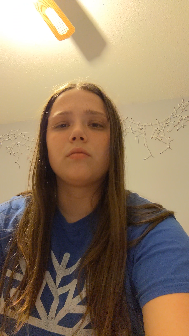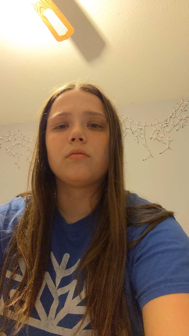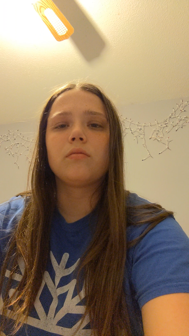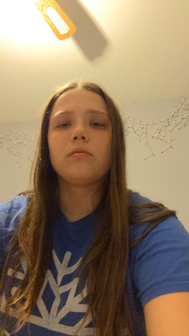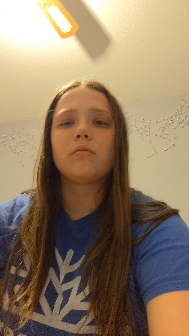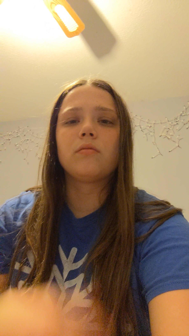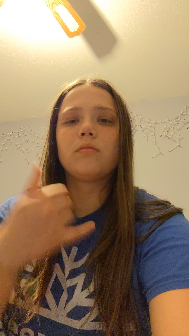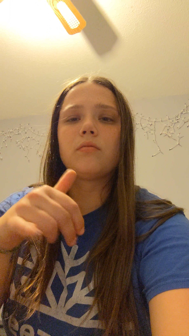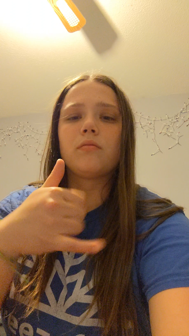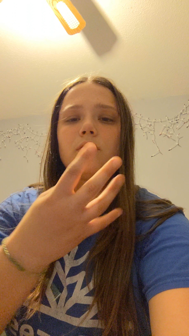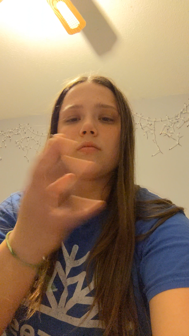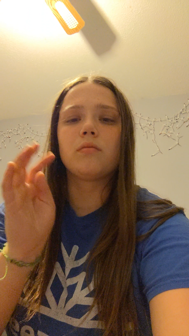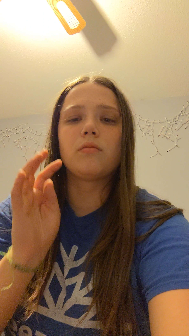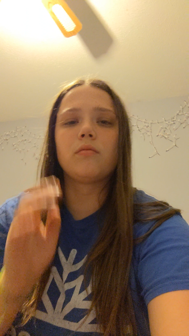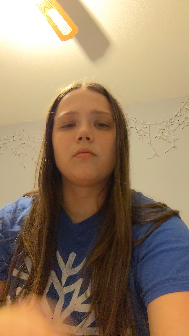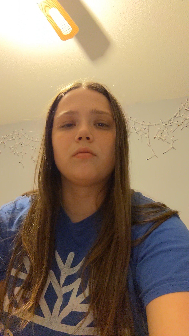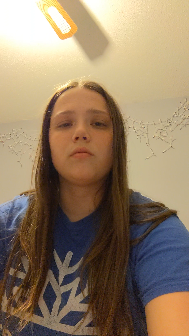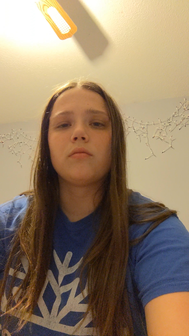playpen